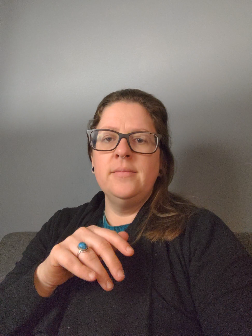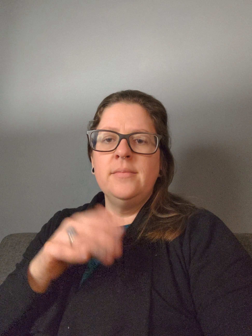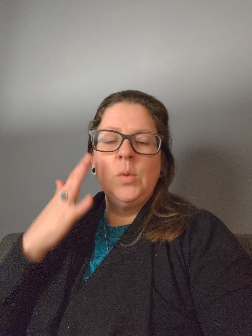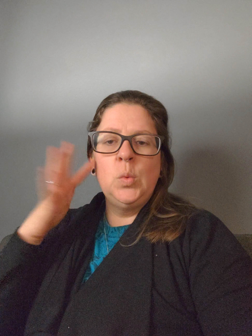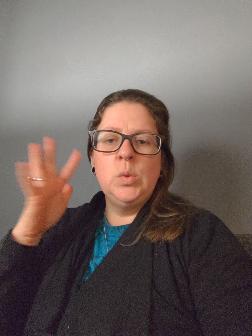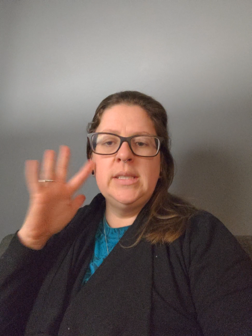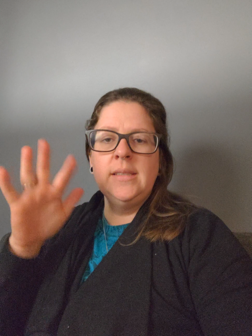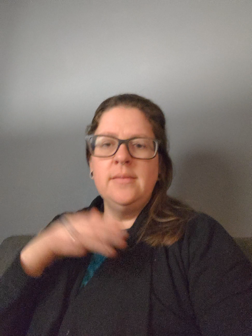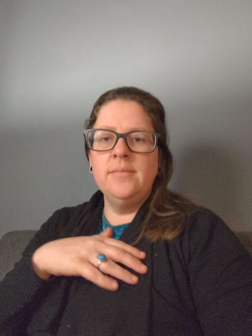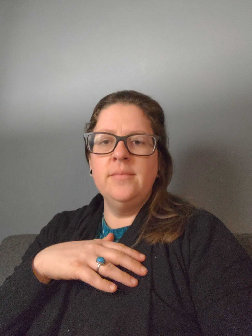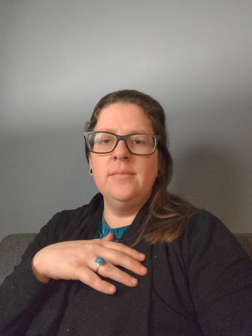noisy